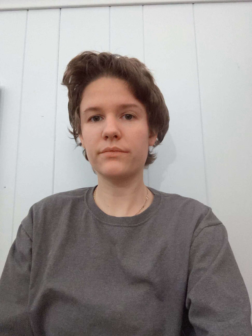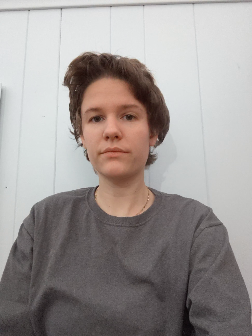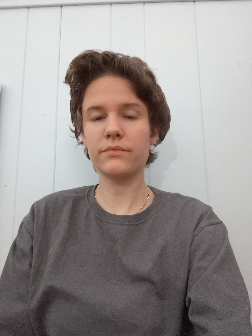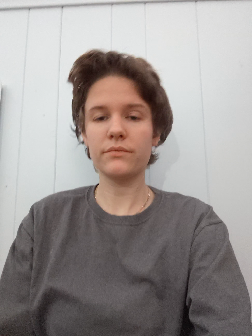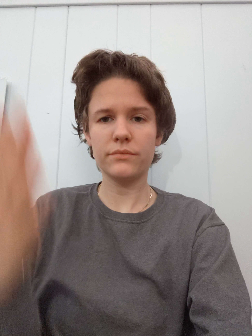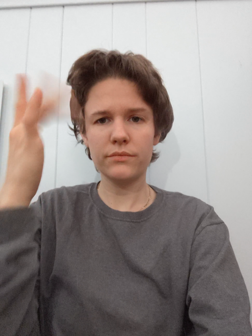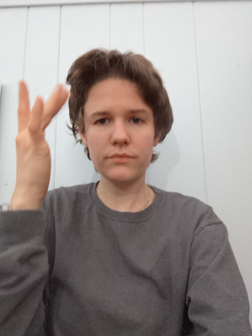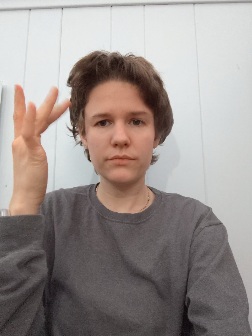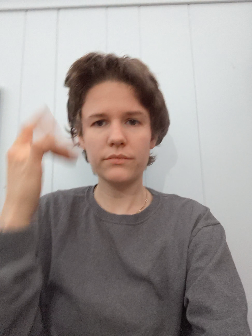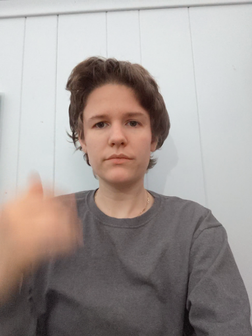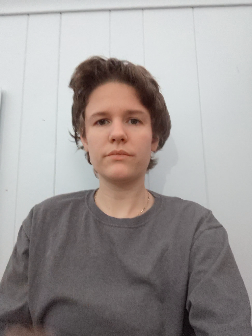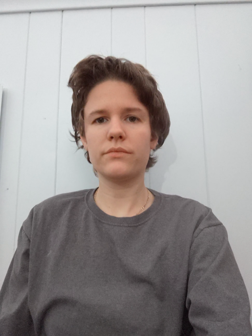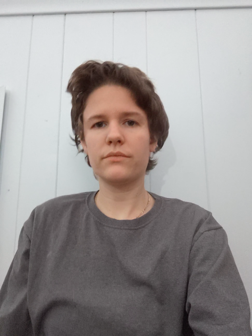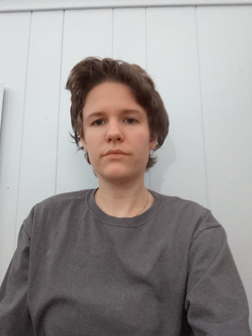why